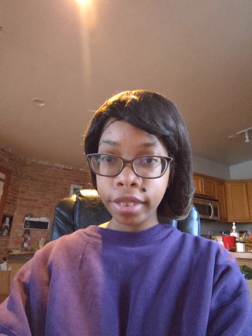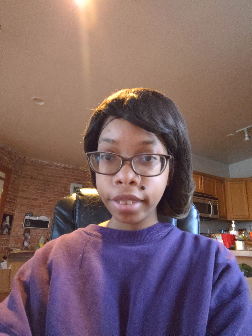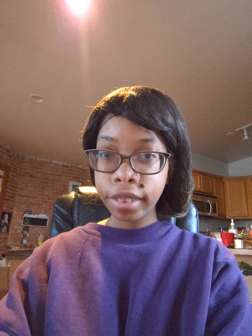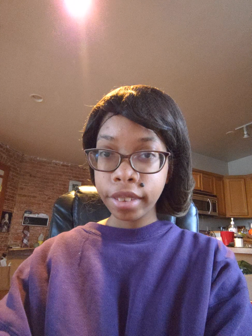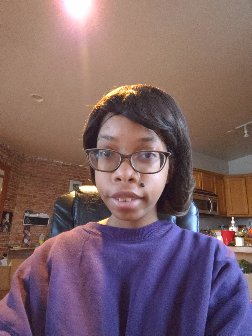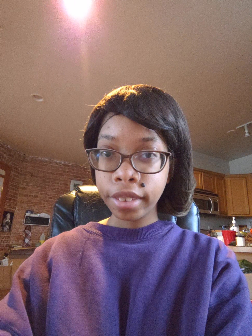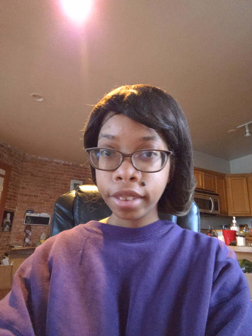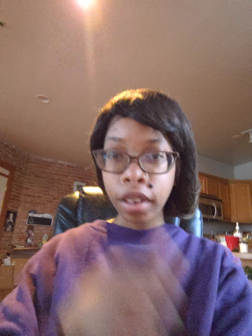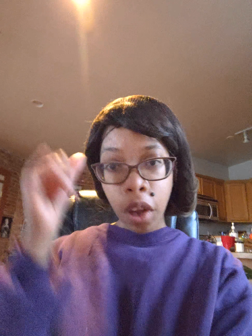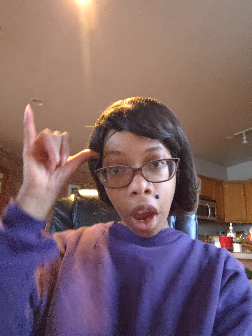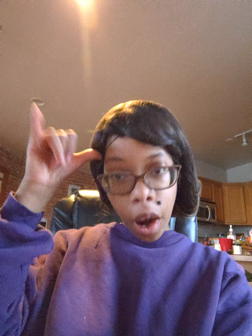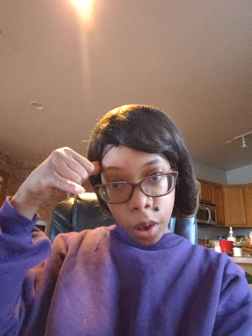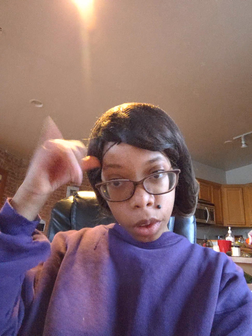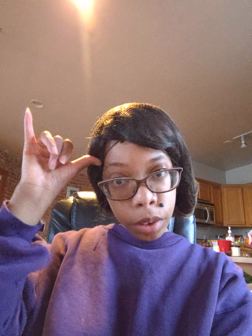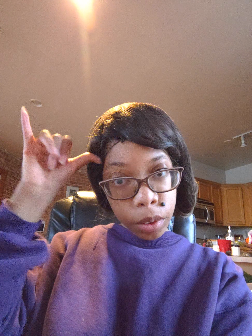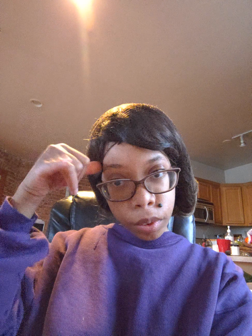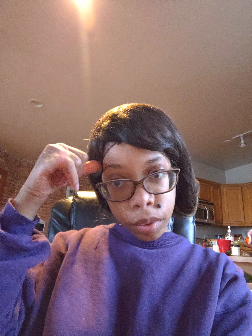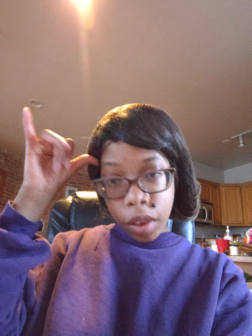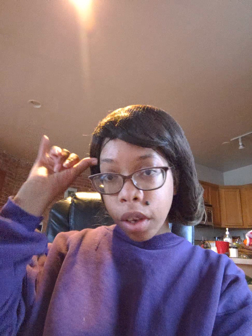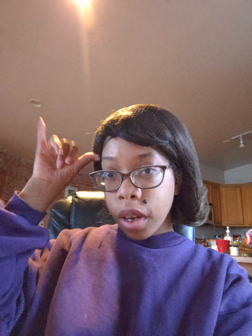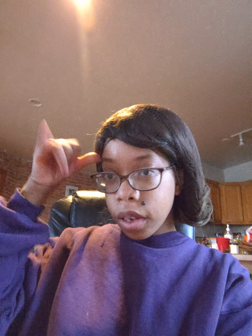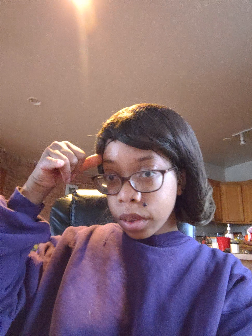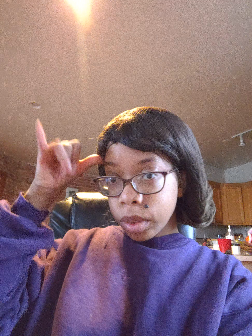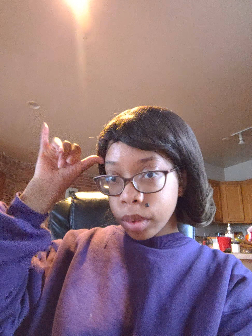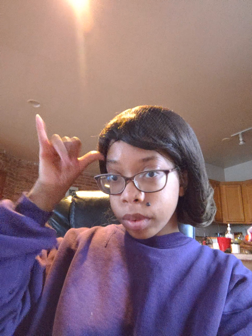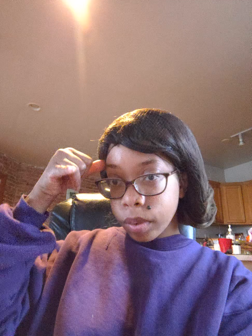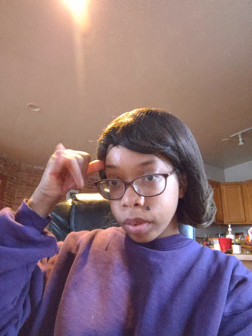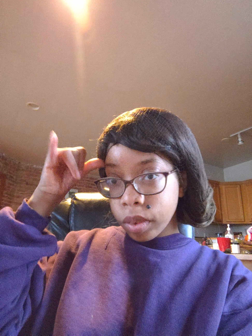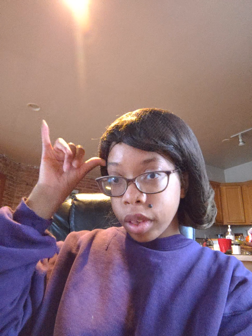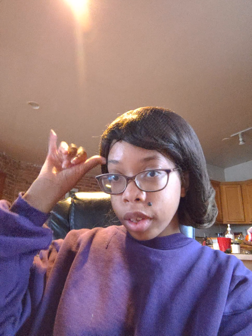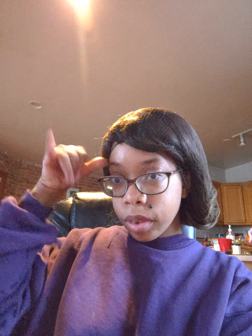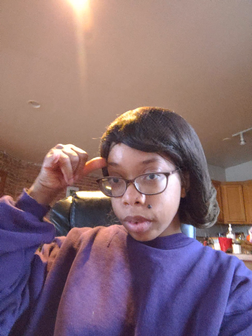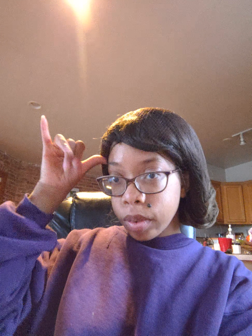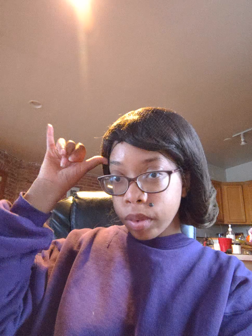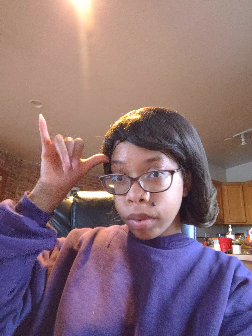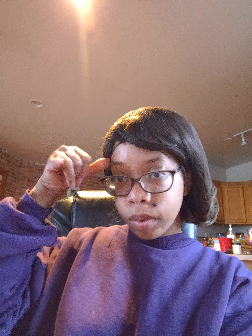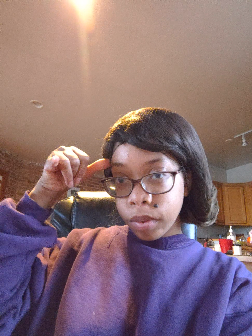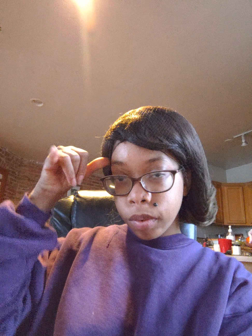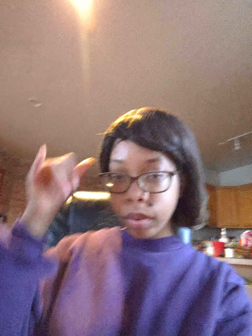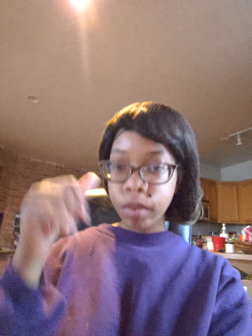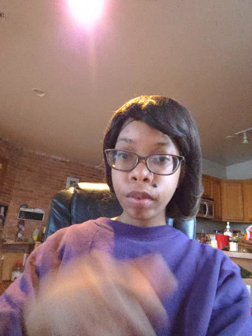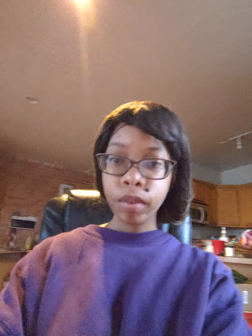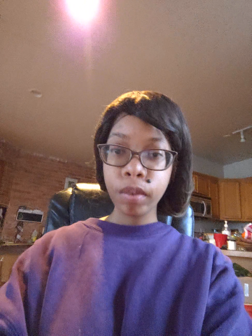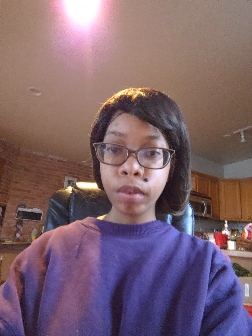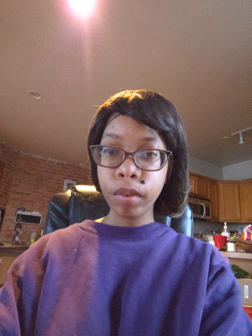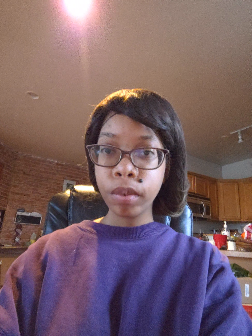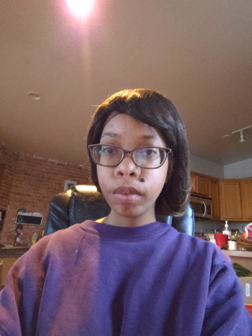cow